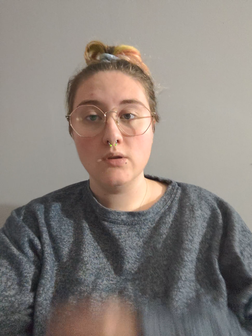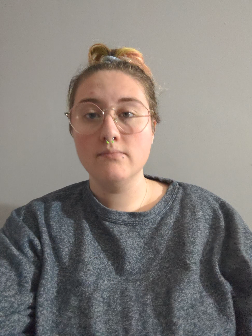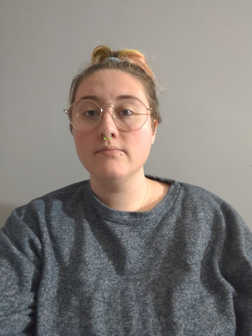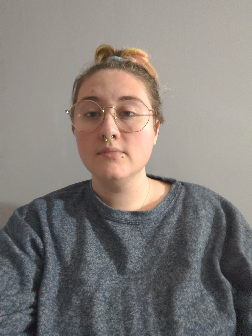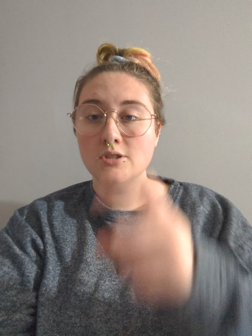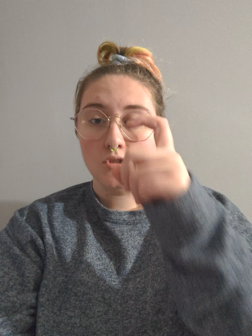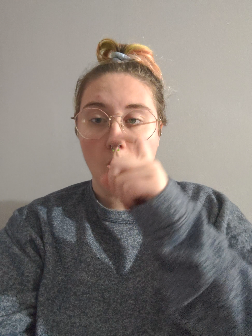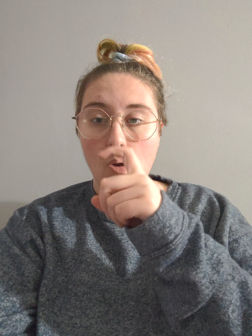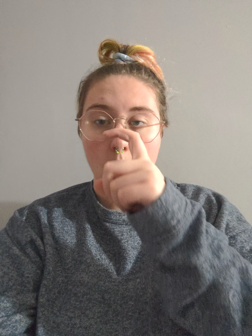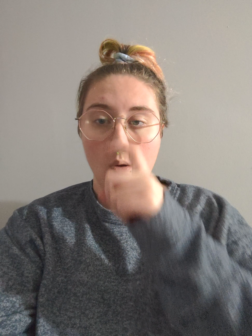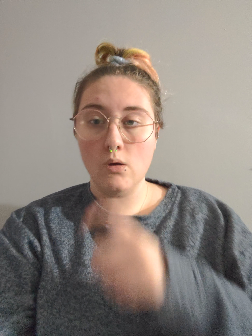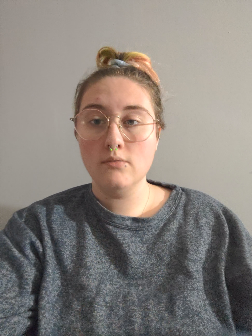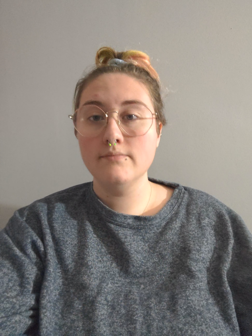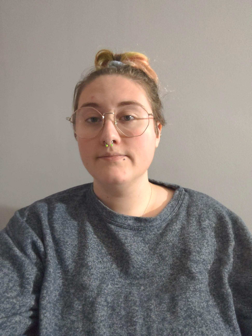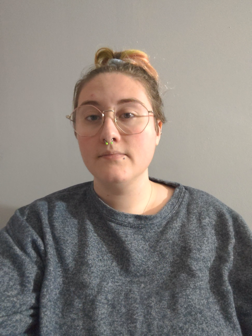doll